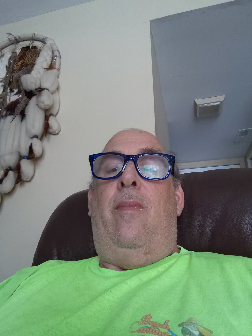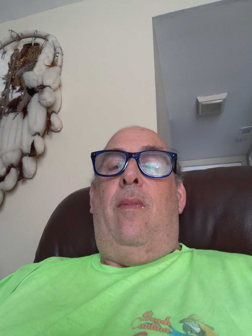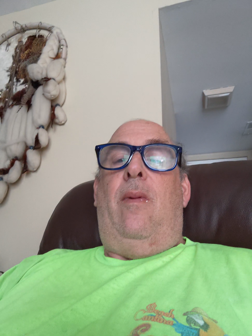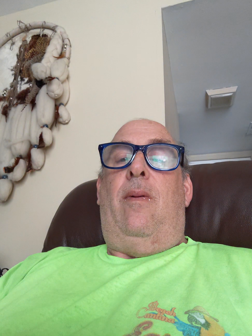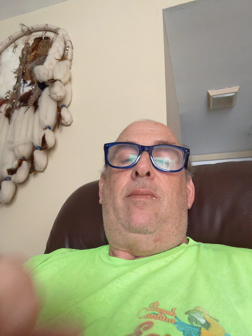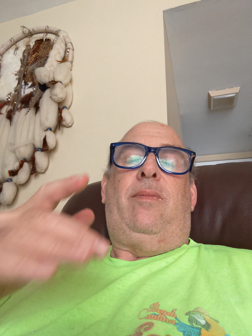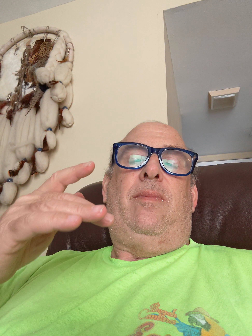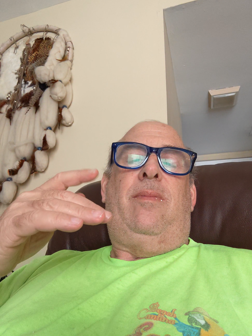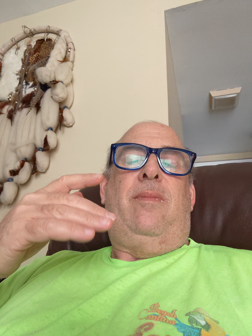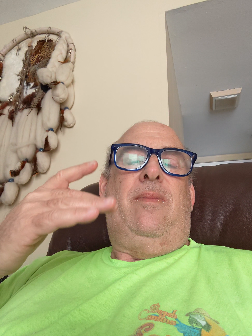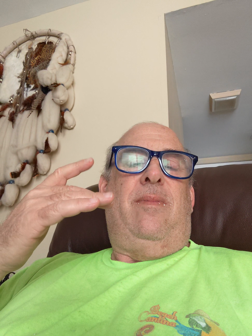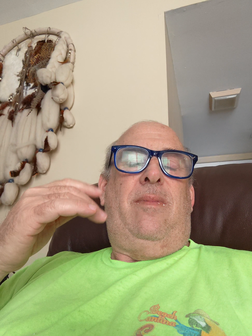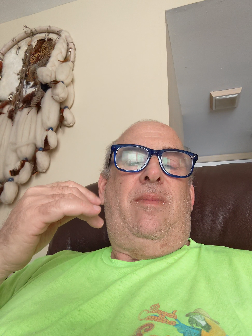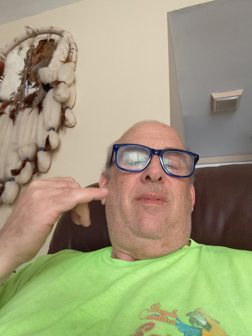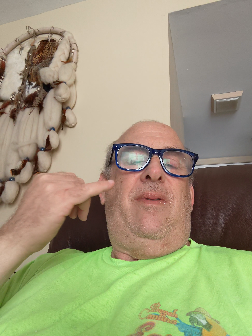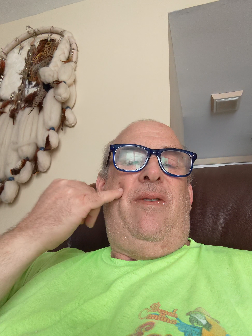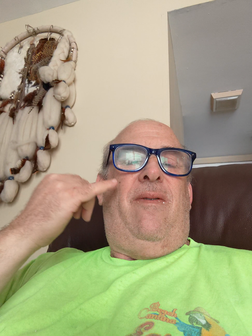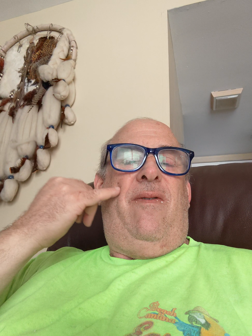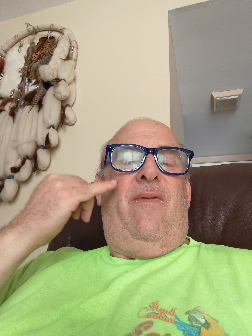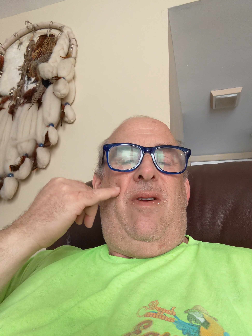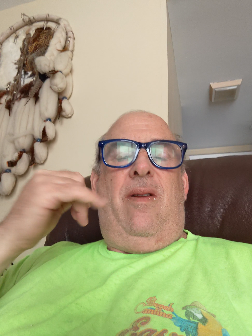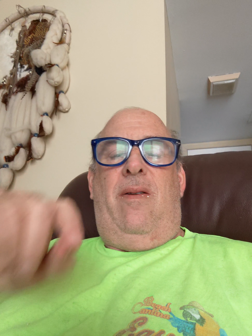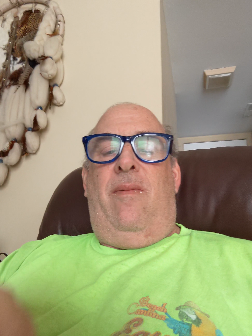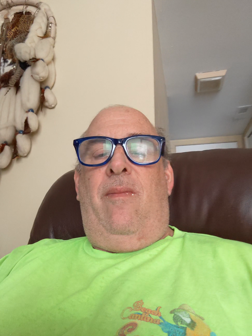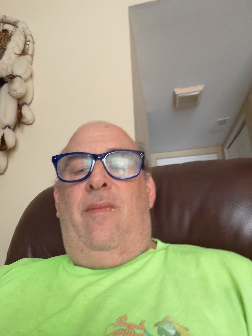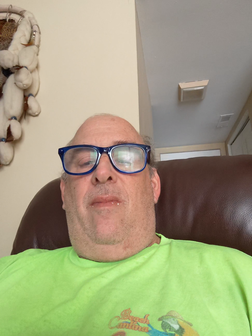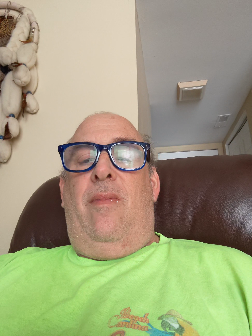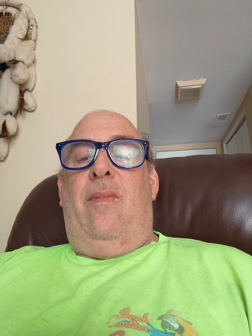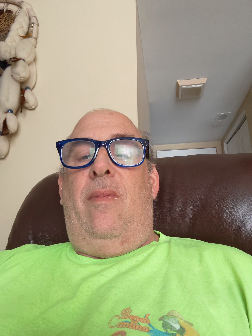if